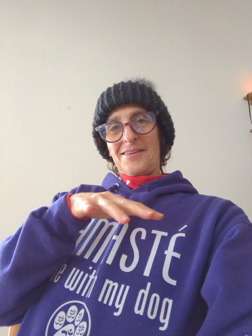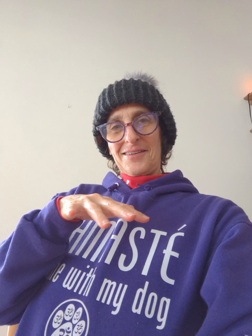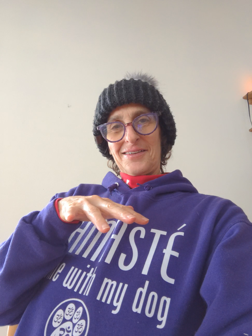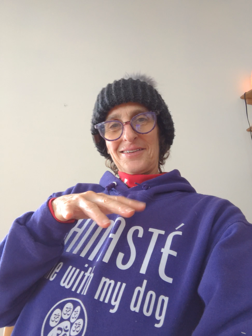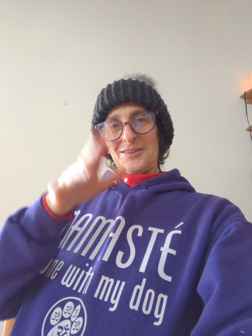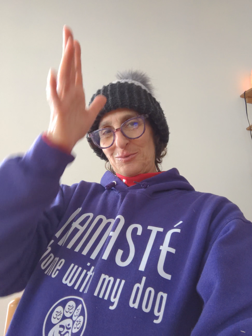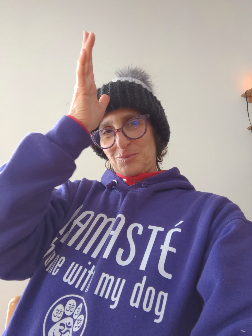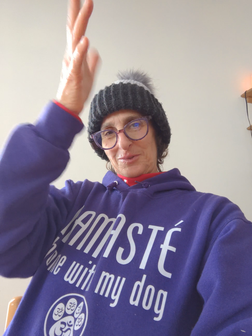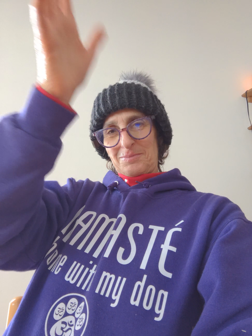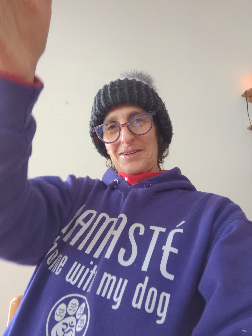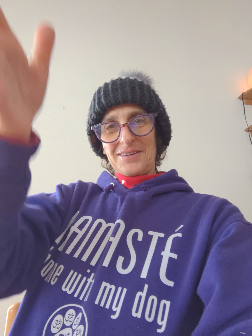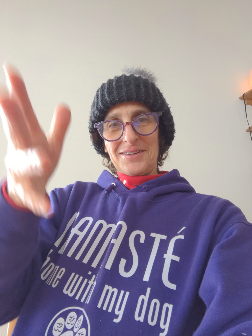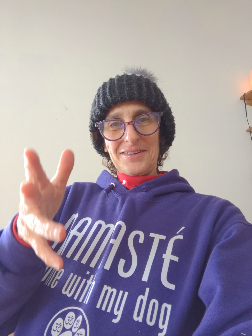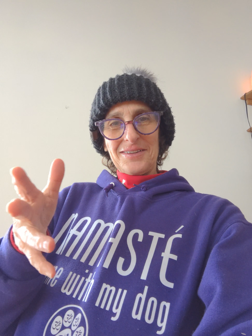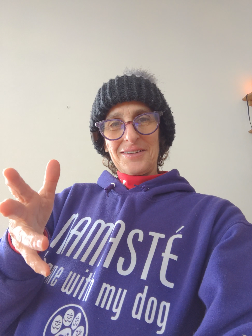grandpa